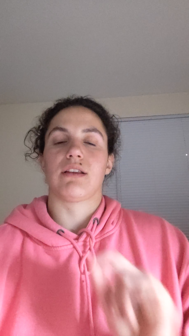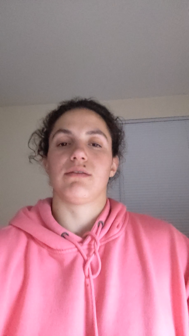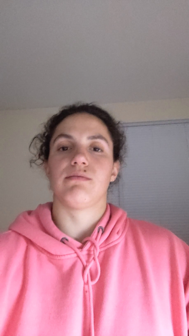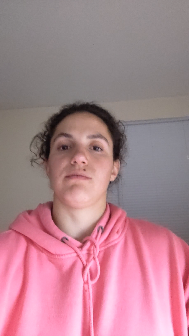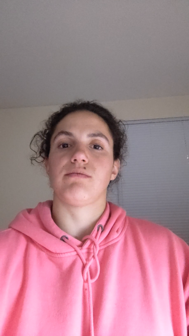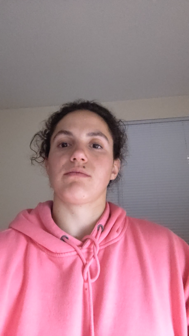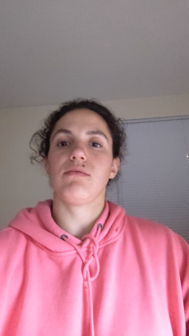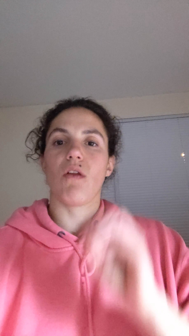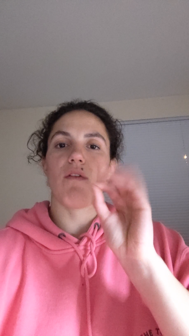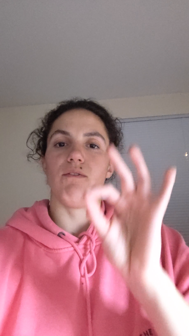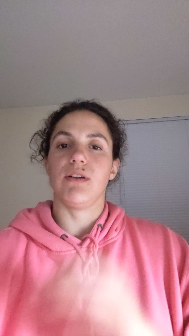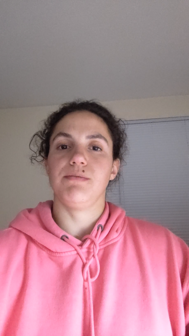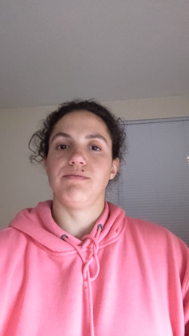of